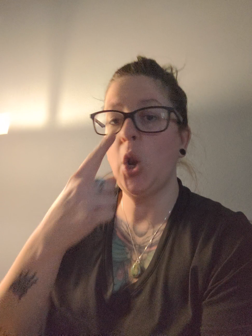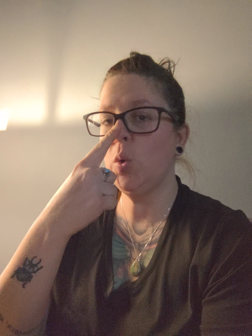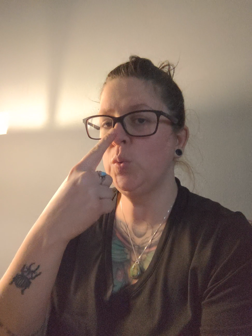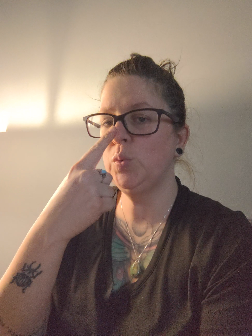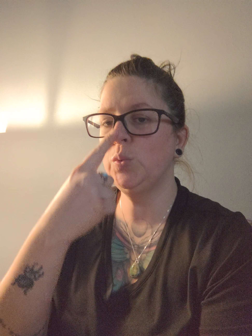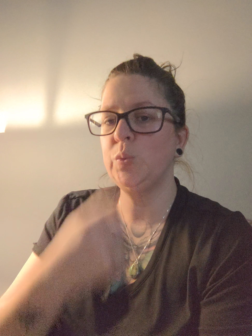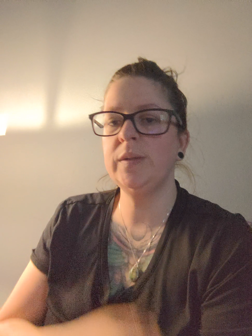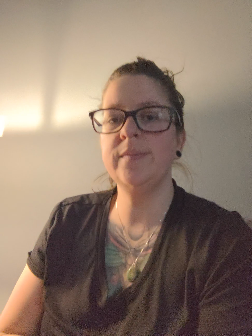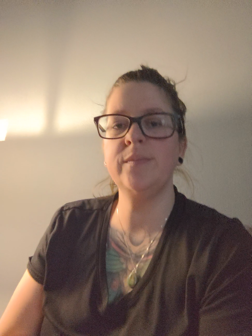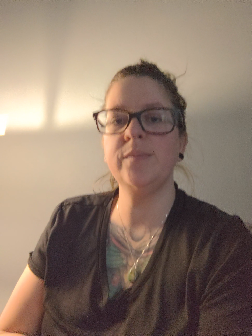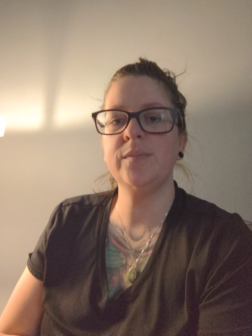nose